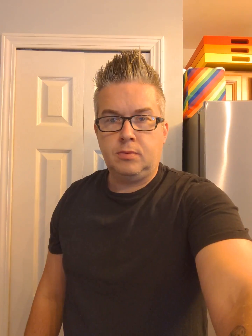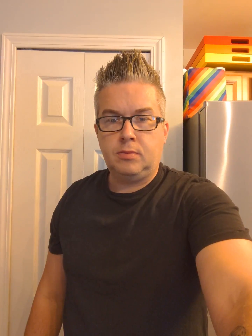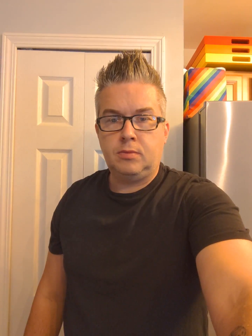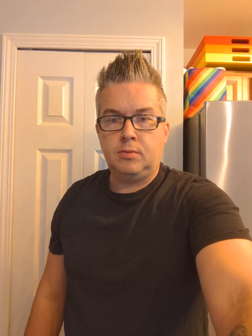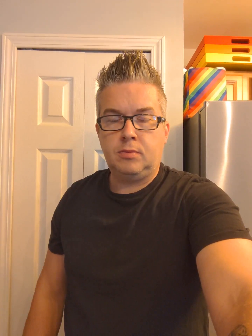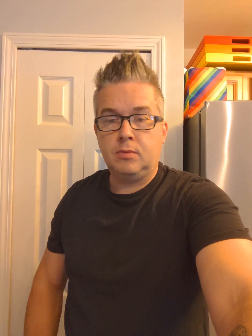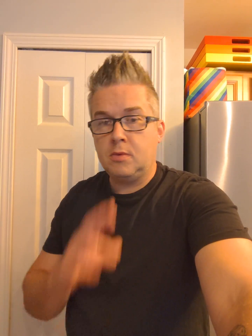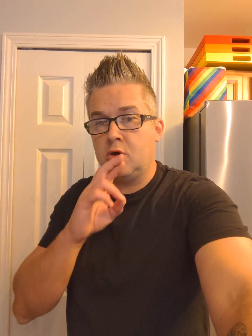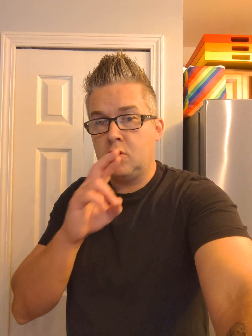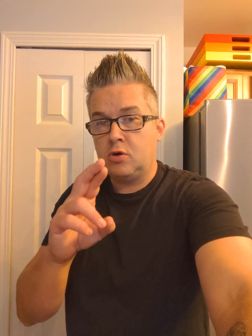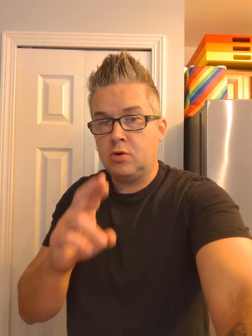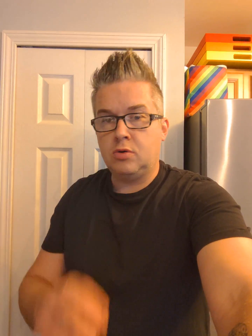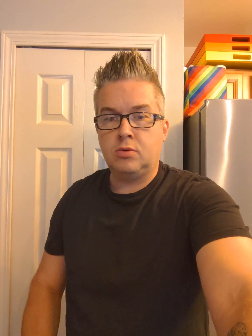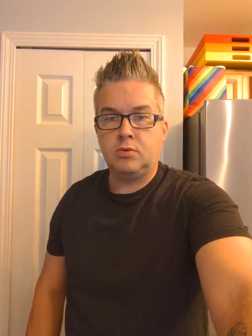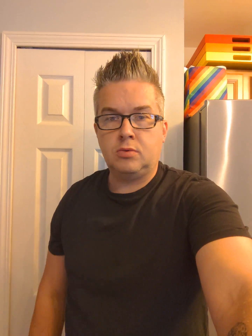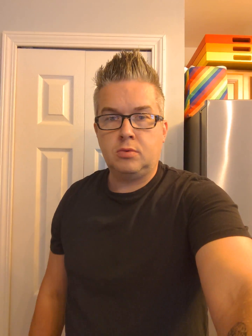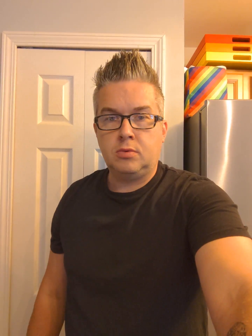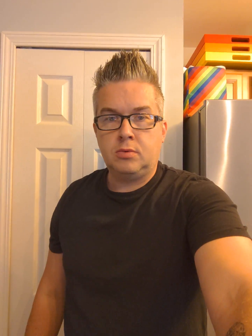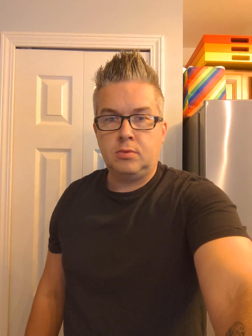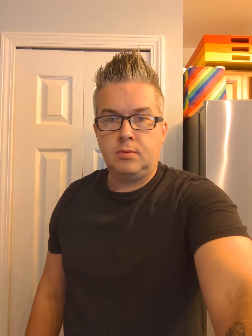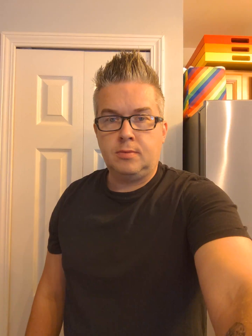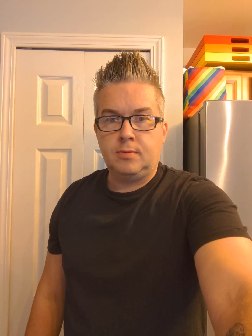are